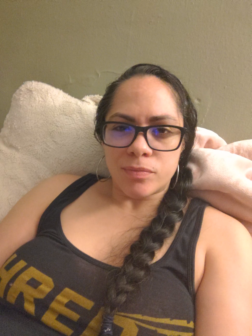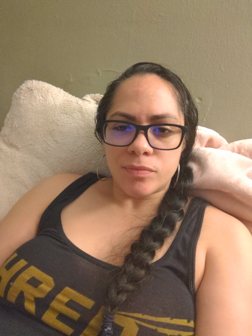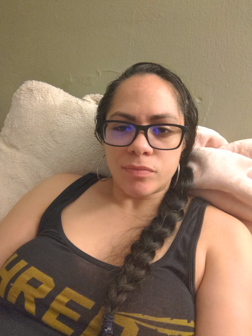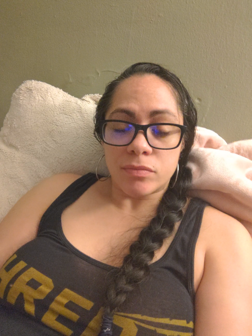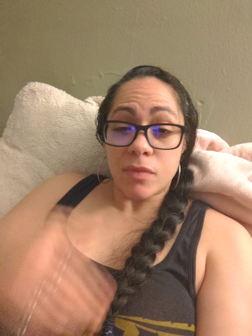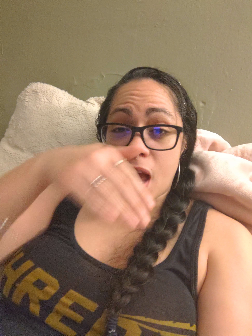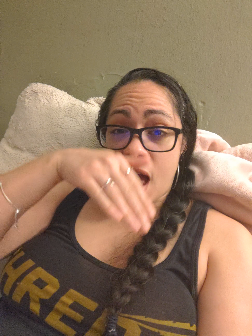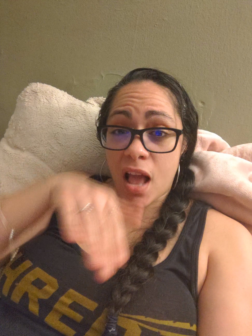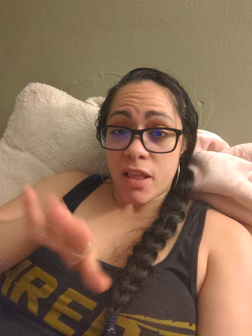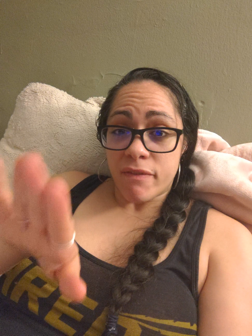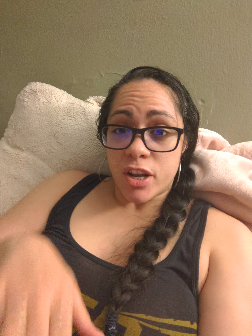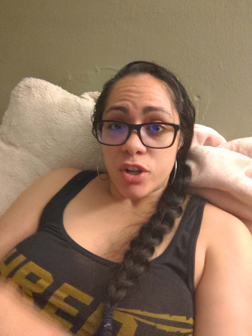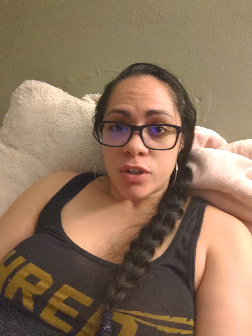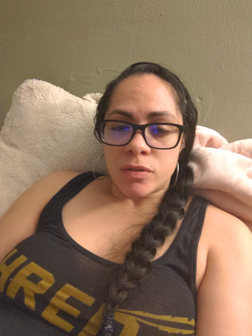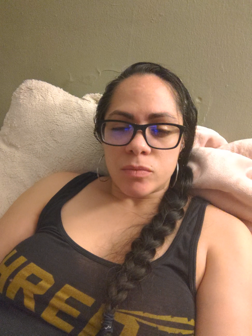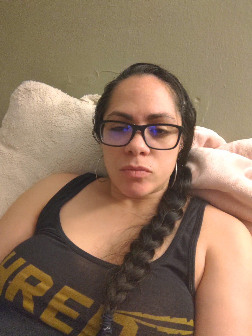elephant